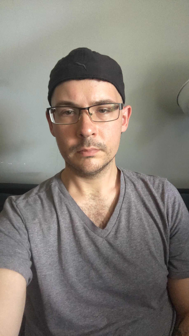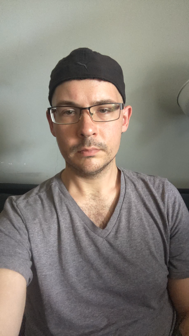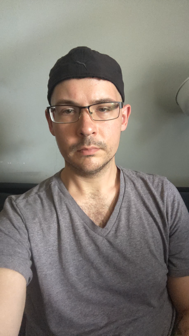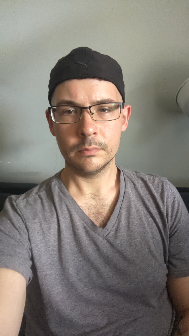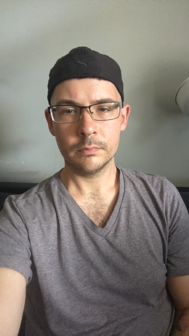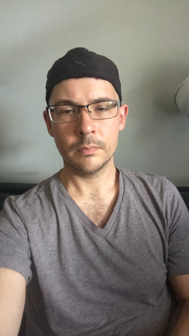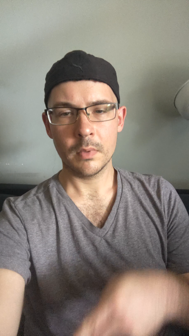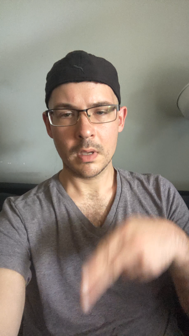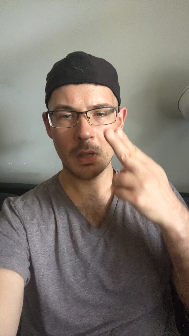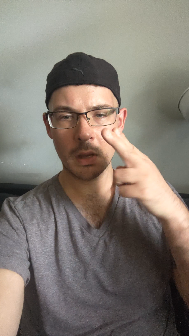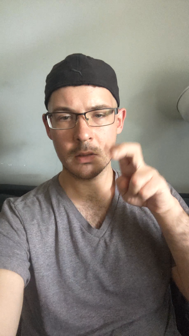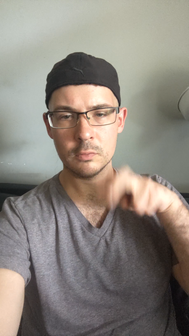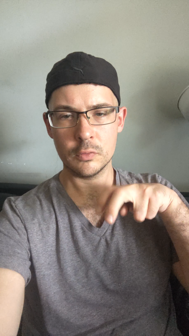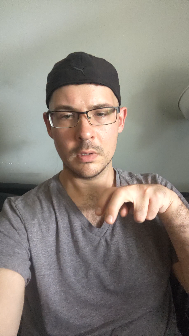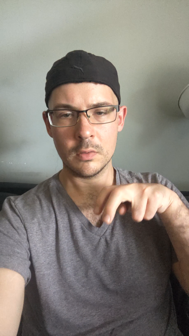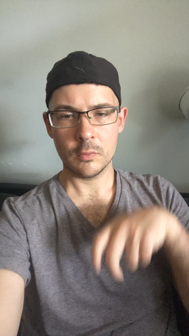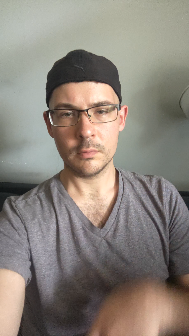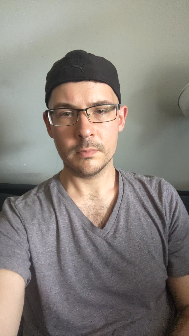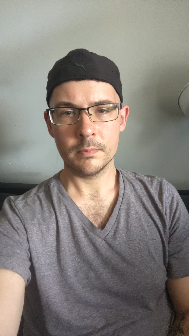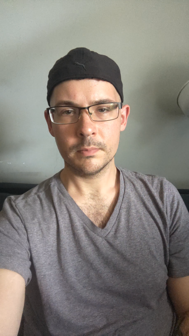high chair